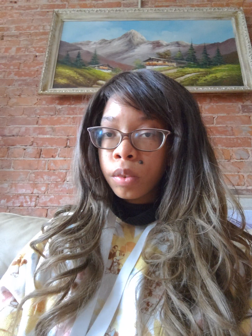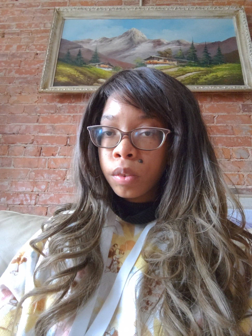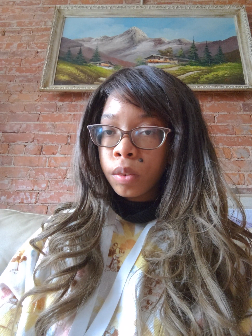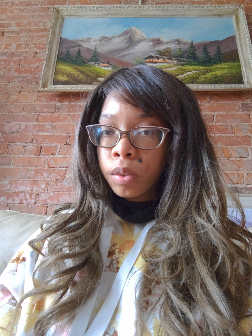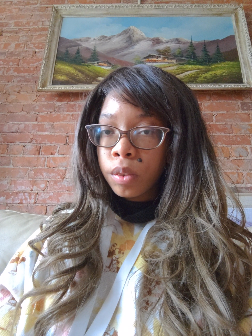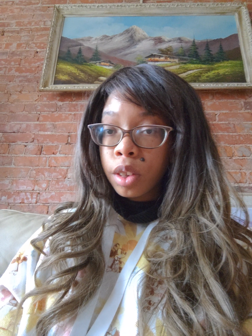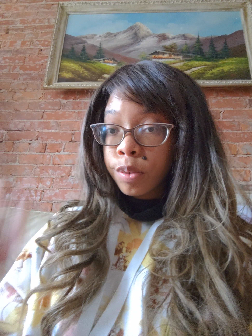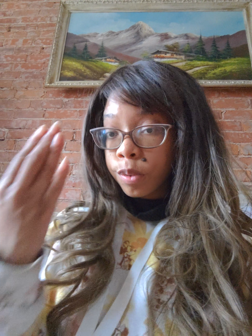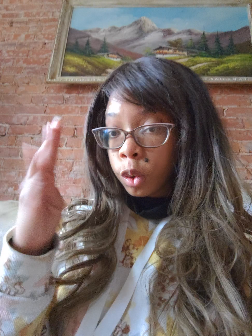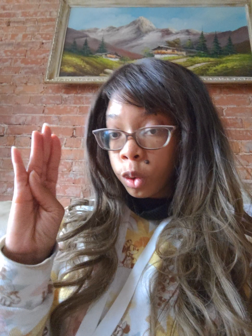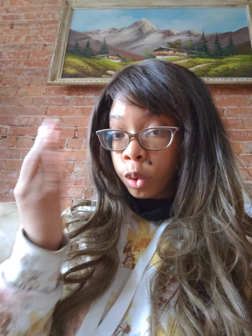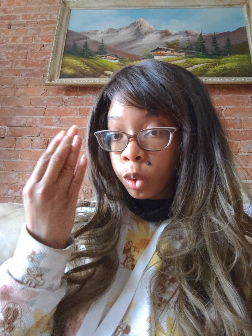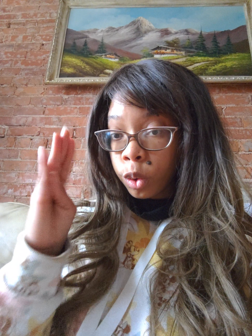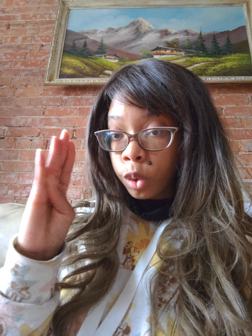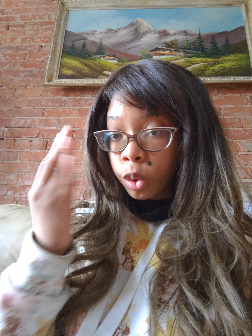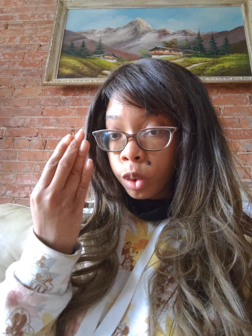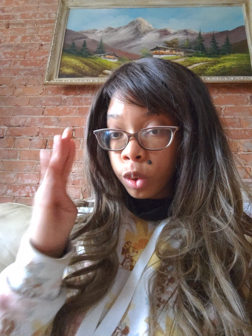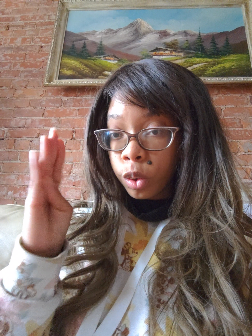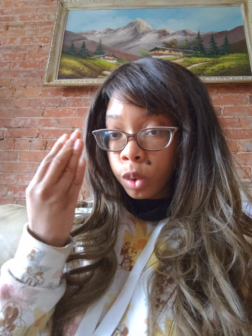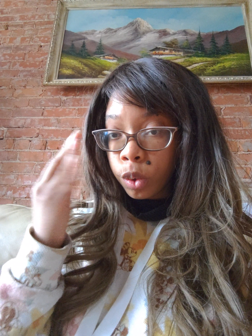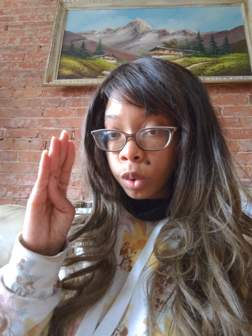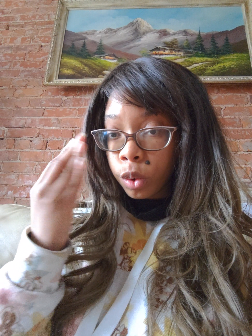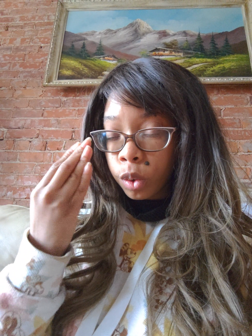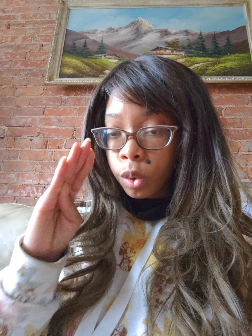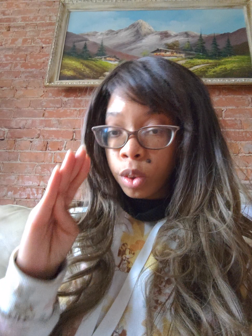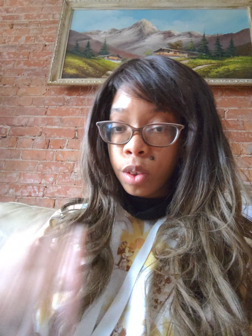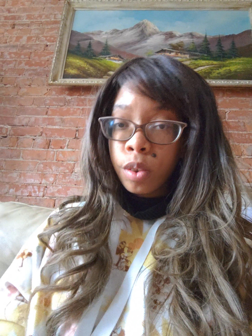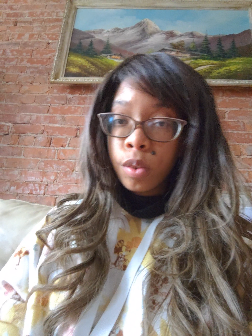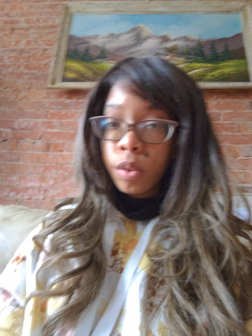blue